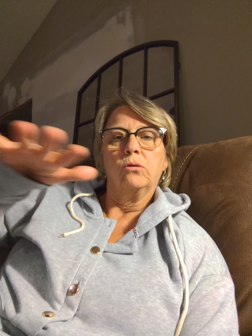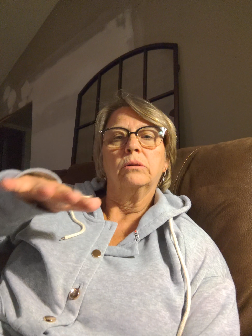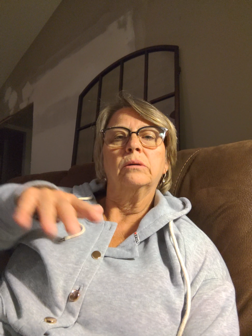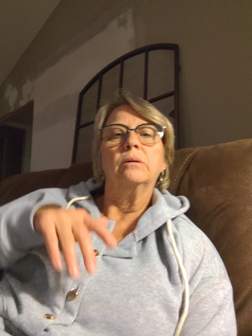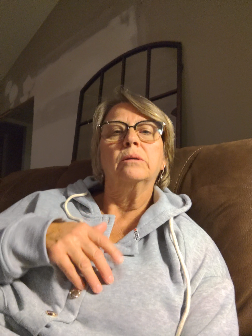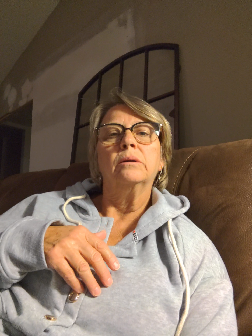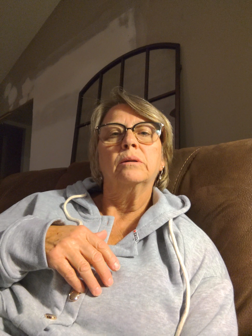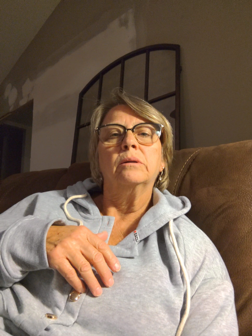backyard